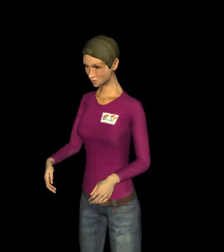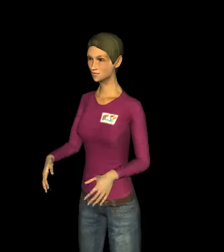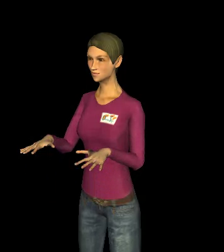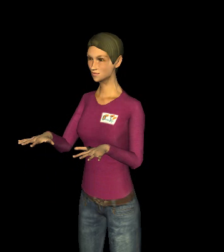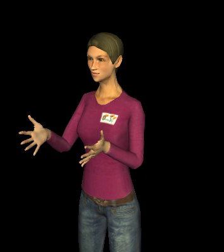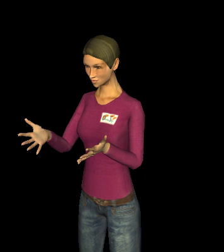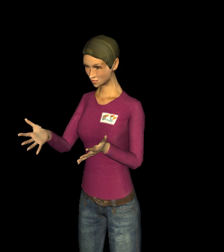كيف